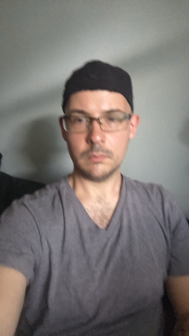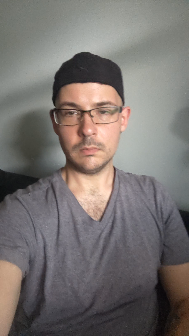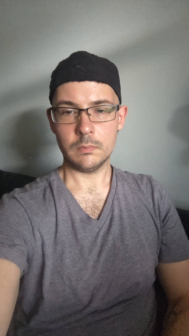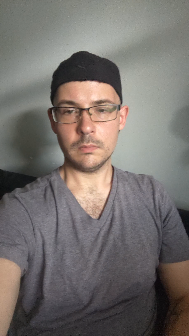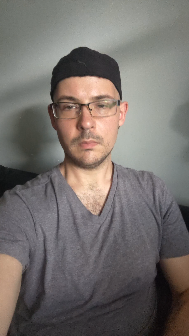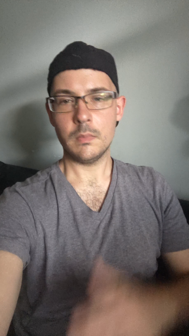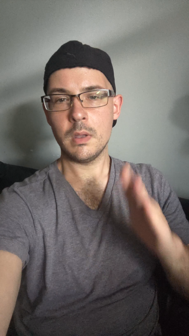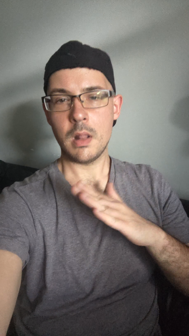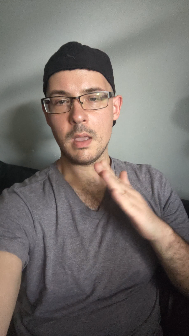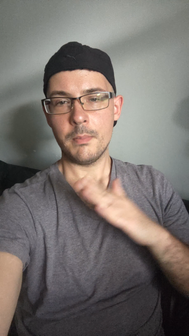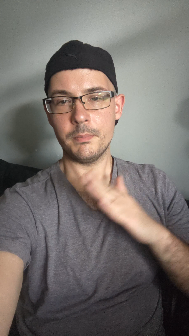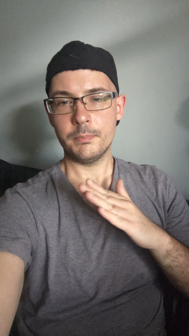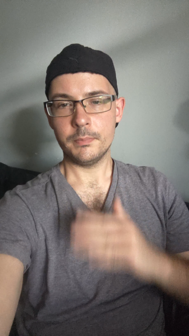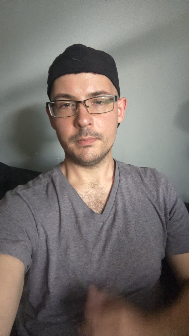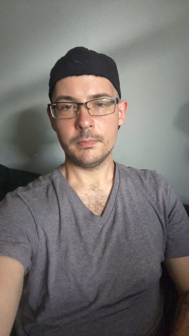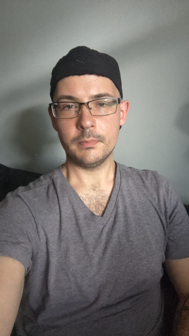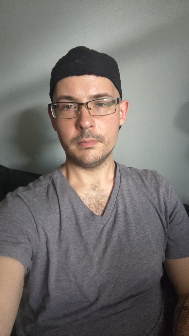clap